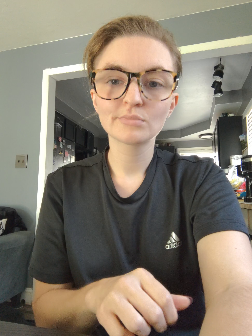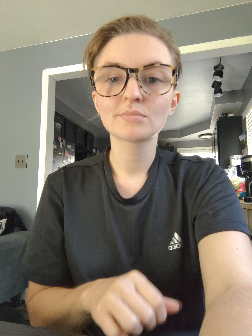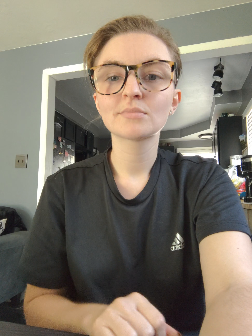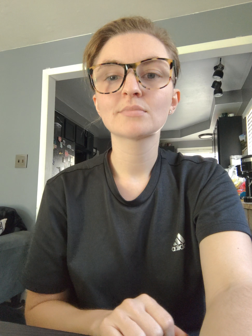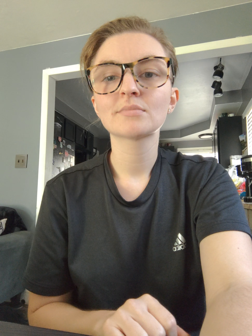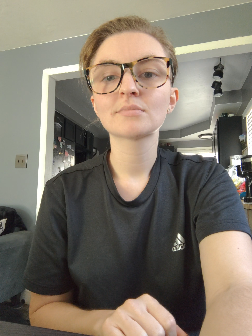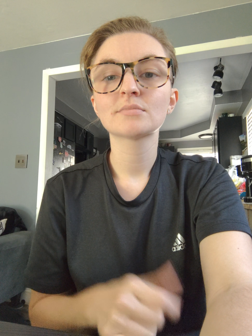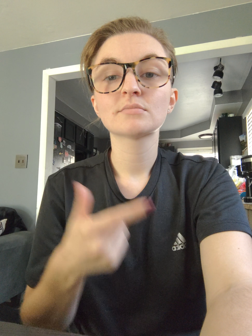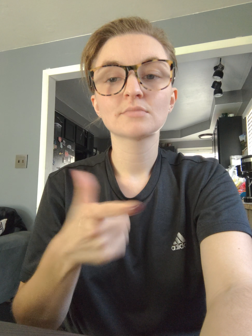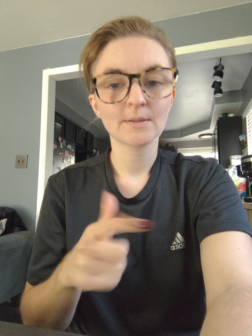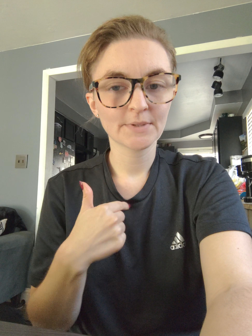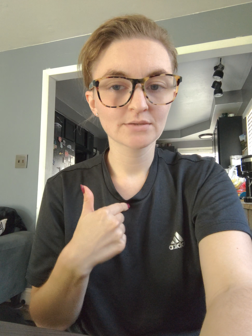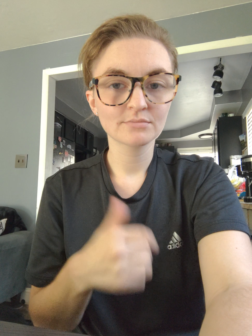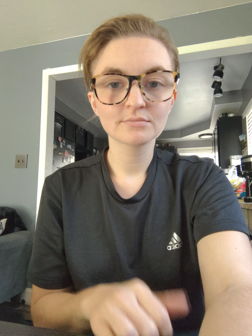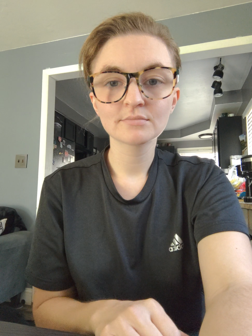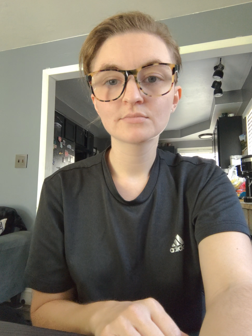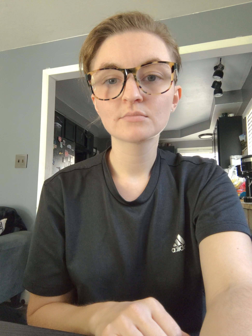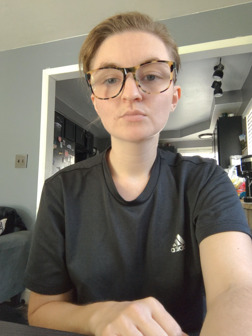let me